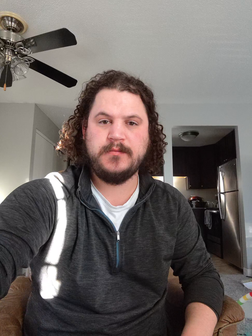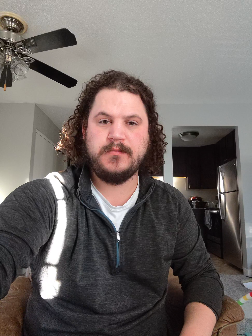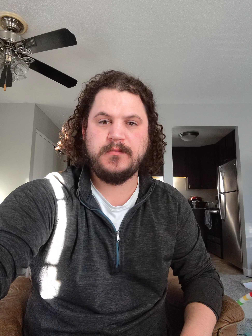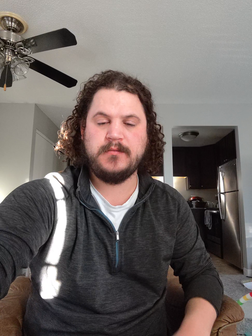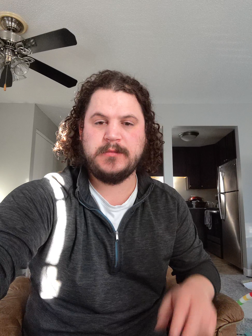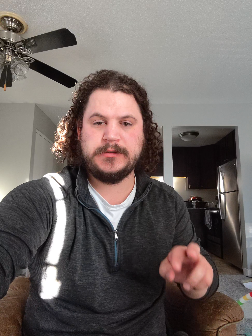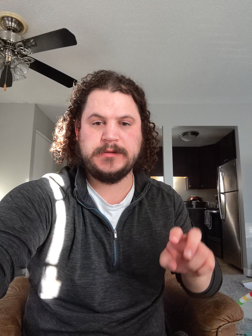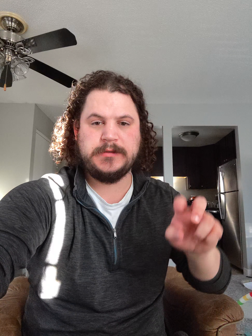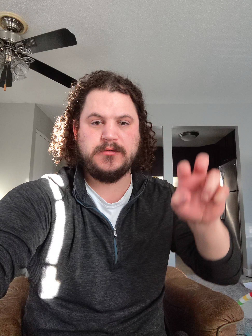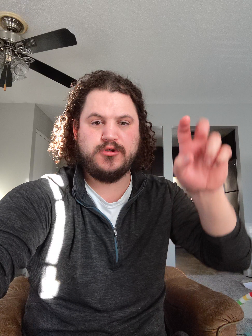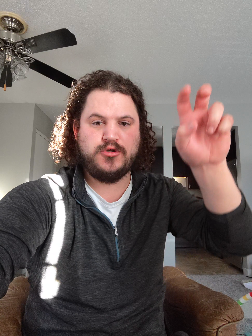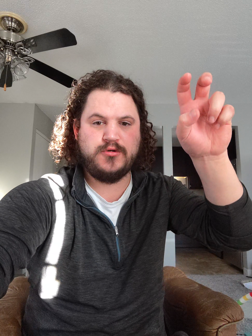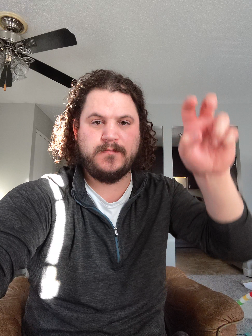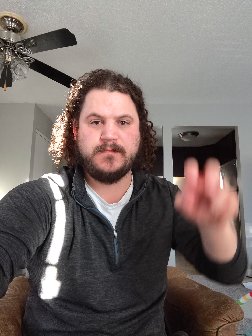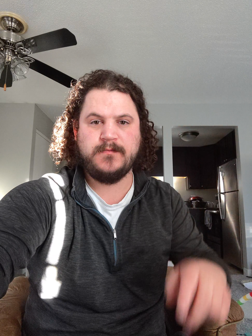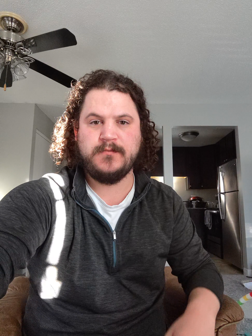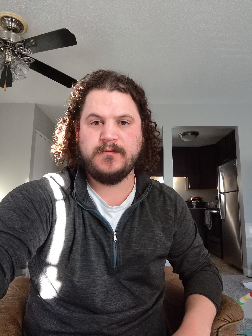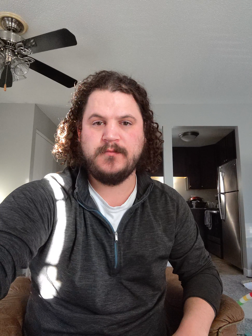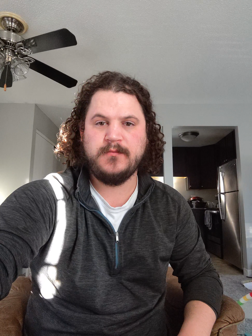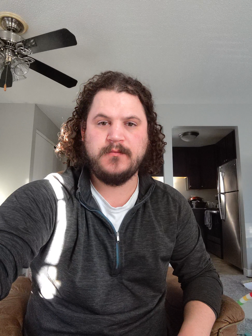stairs